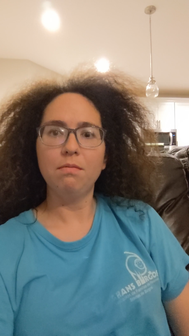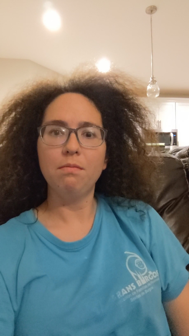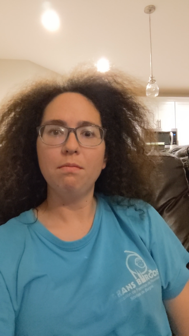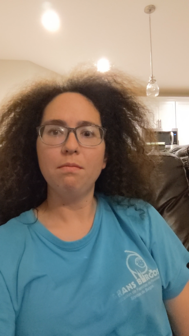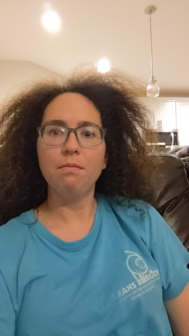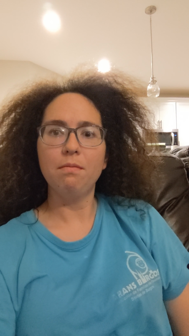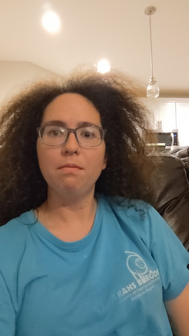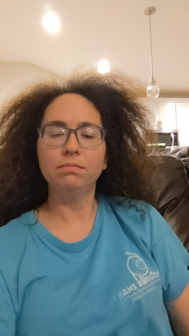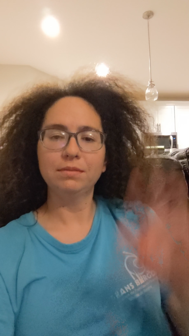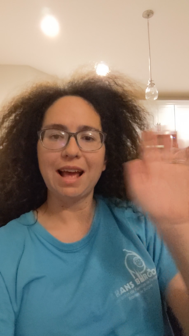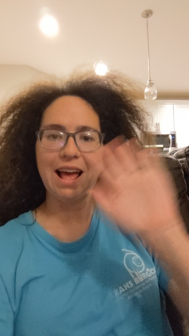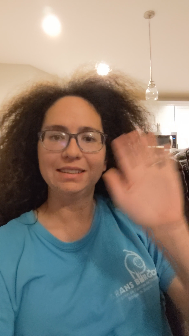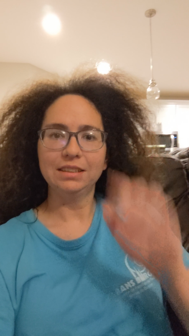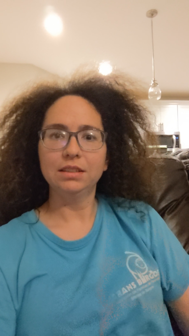hi